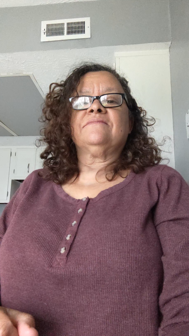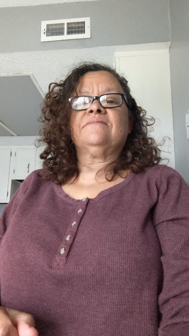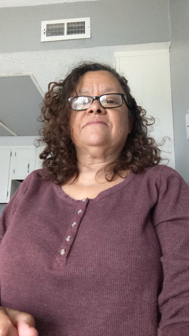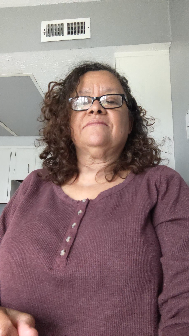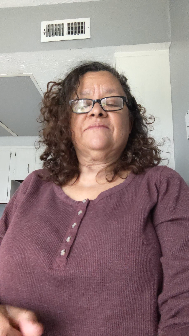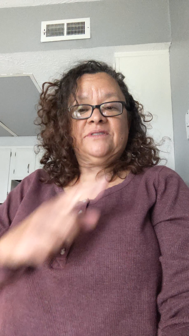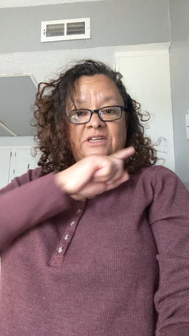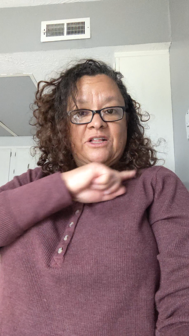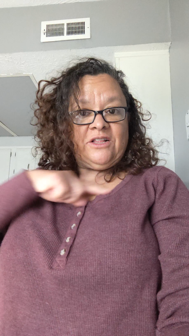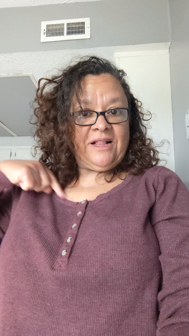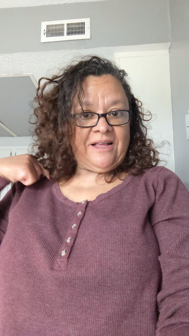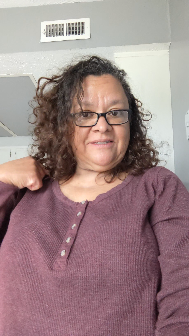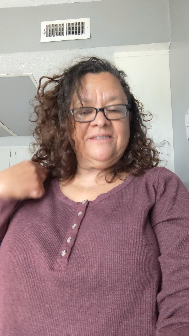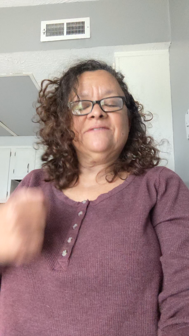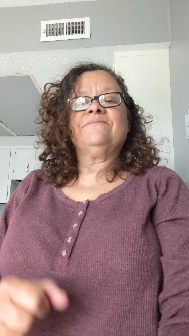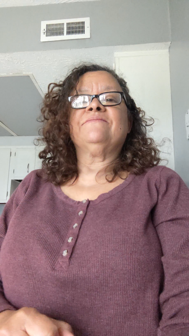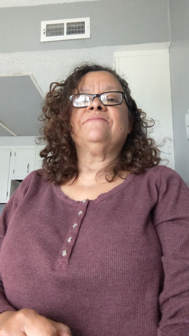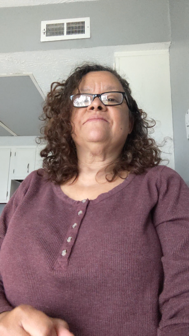necklace